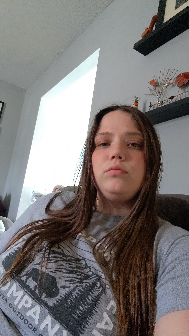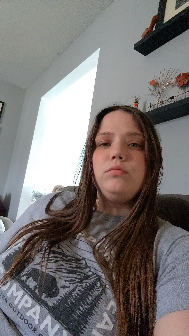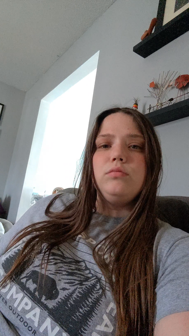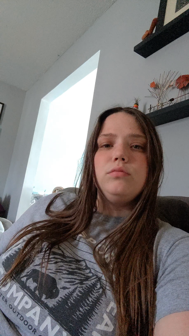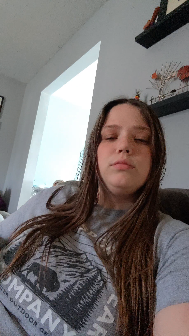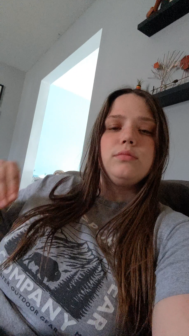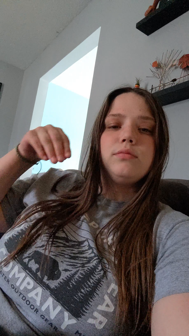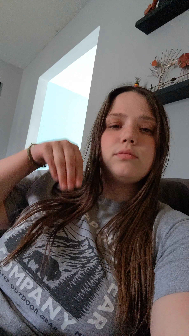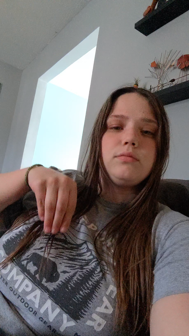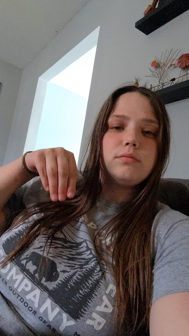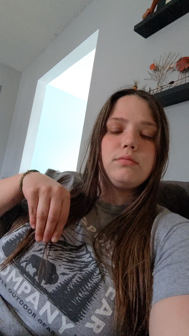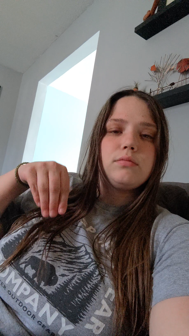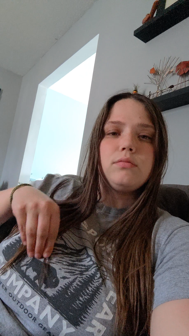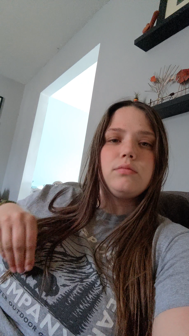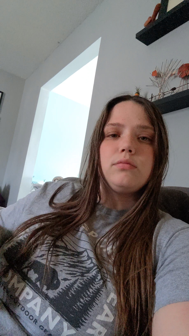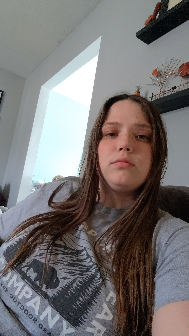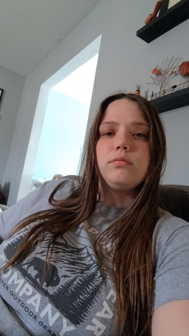inside